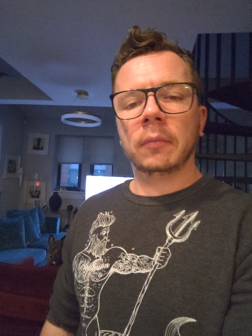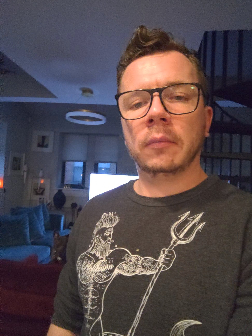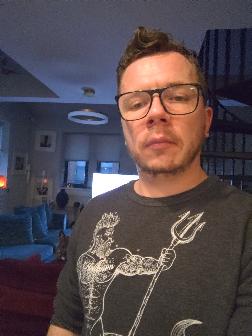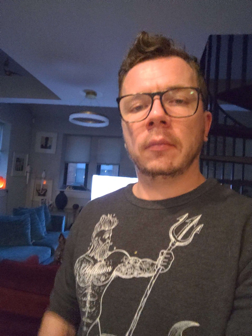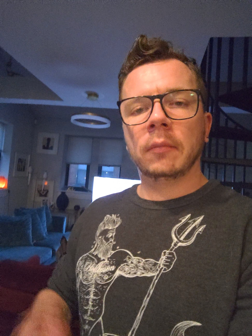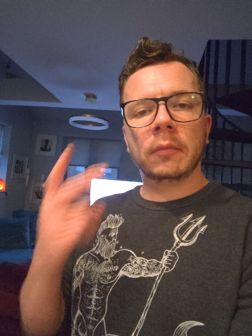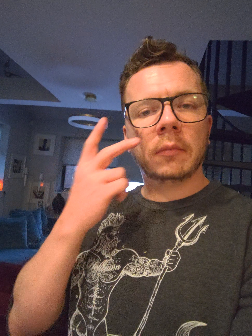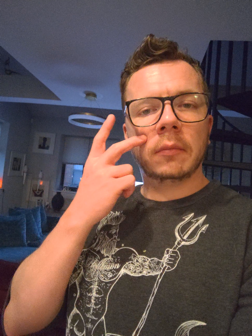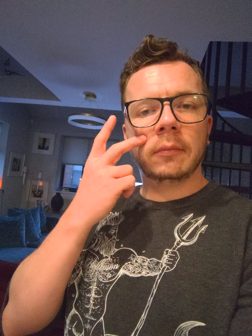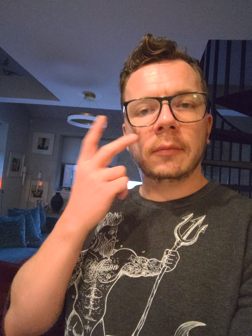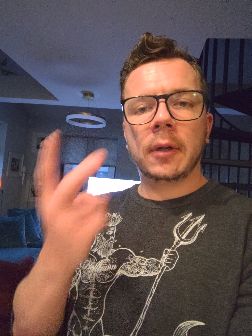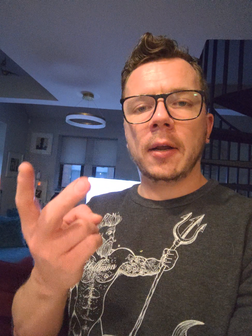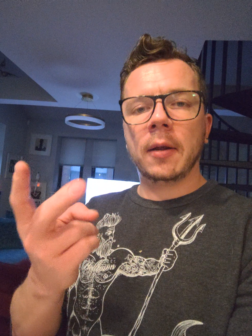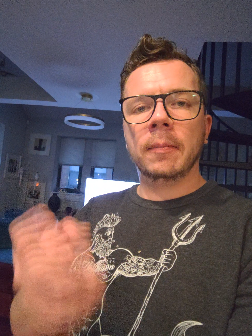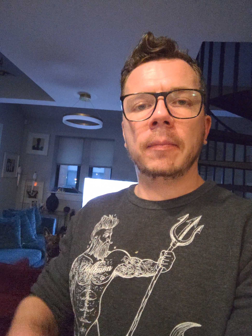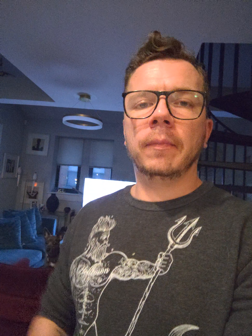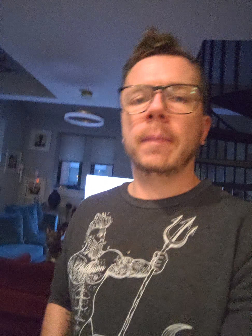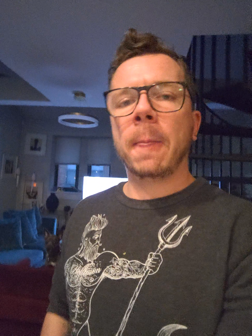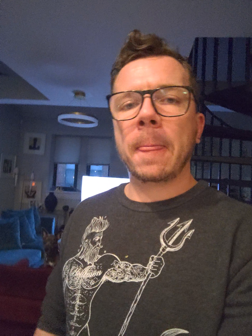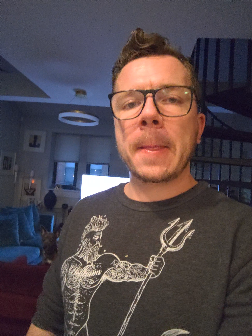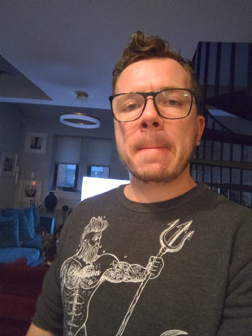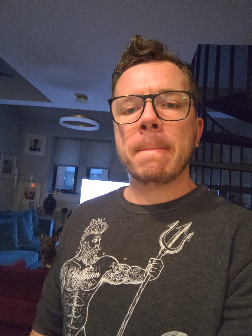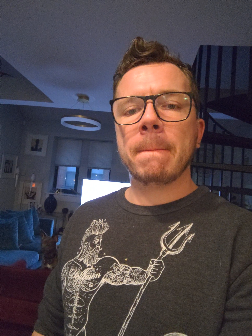see